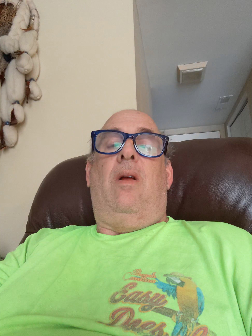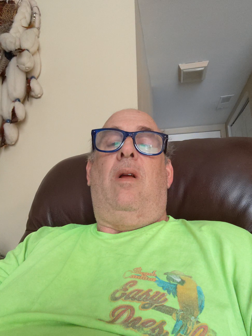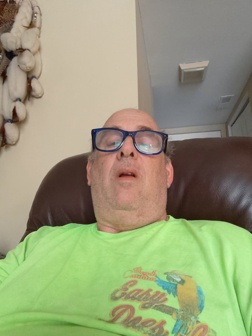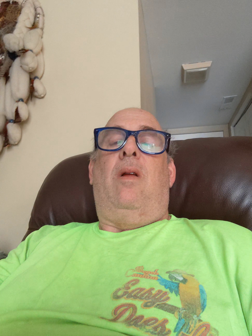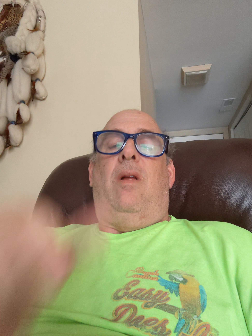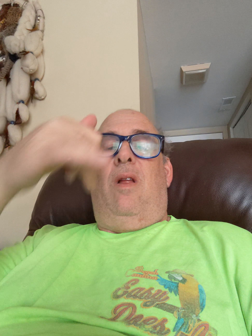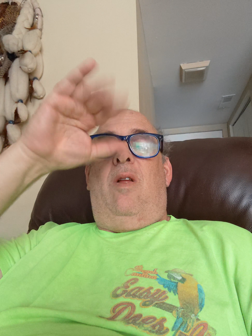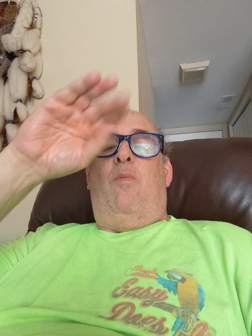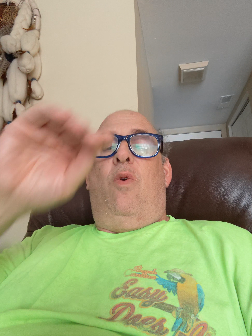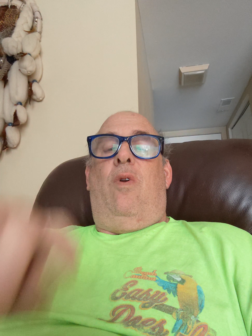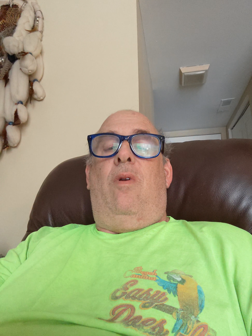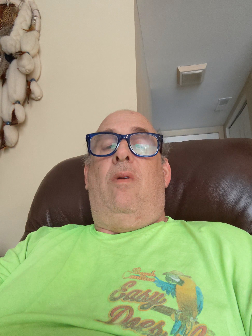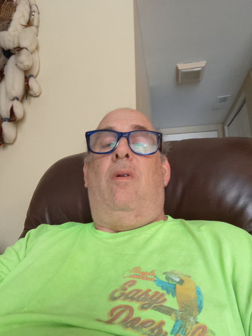cowboy